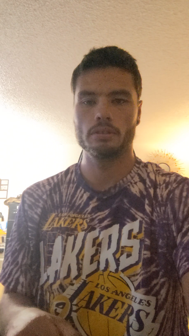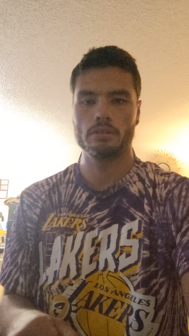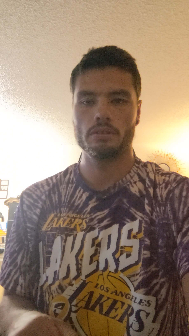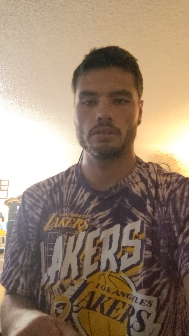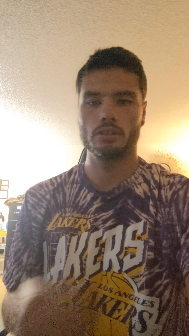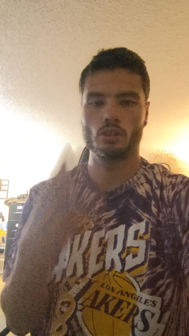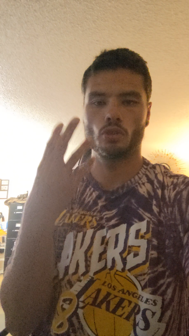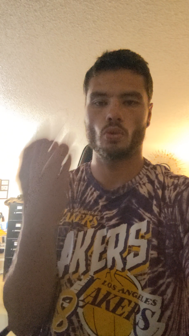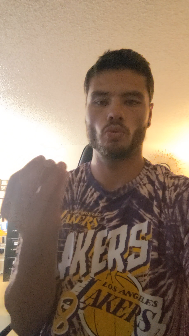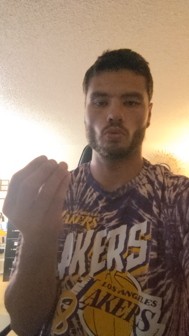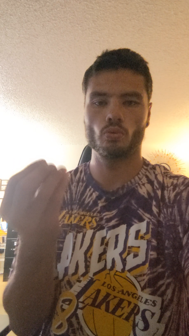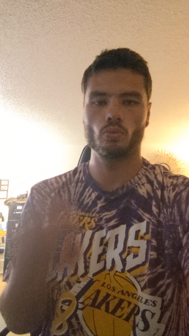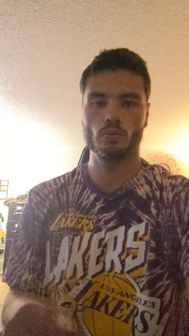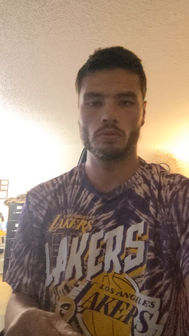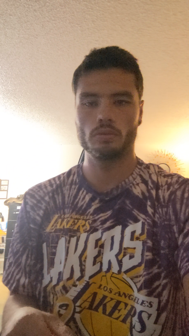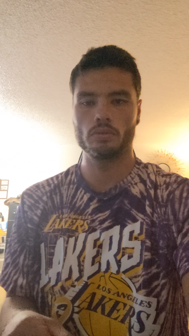got to